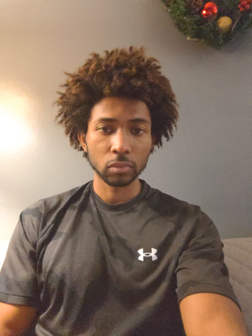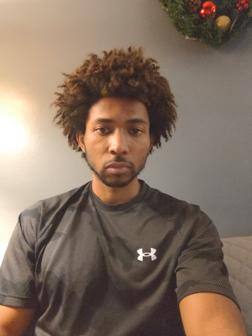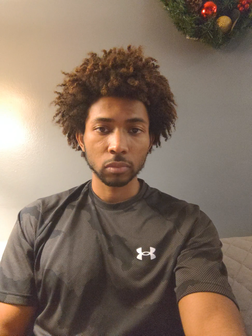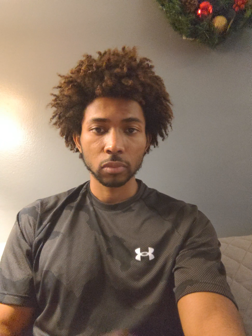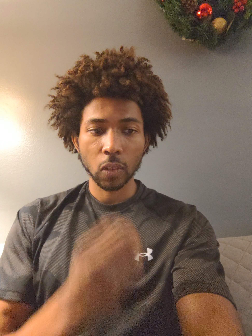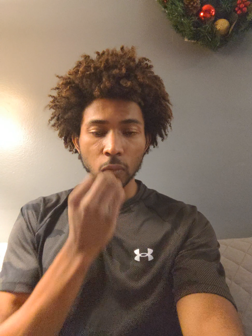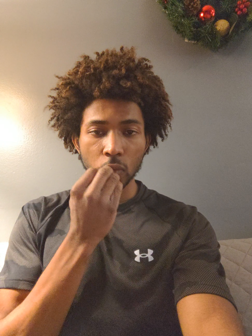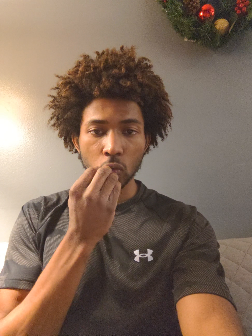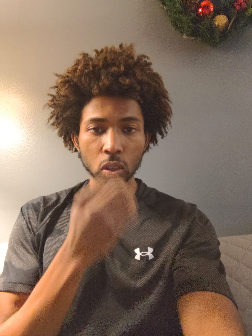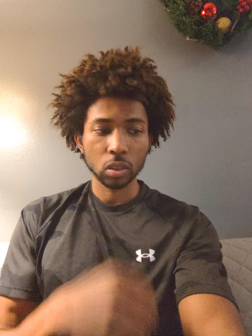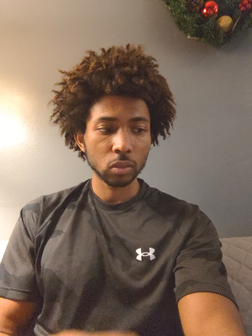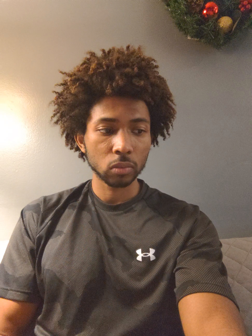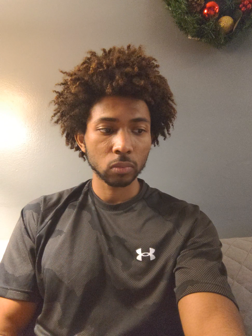food